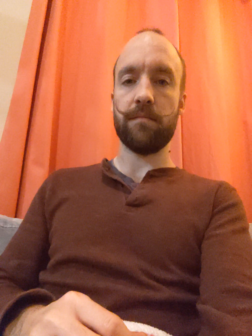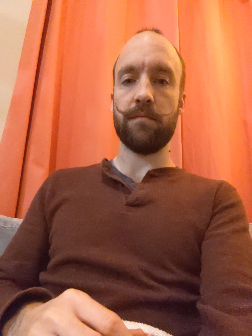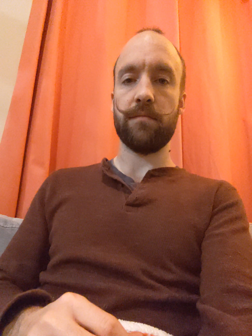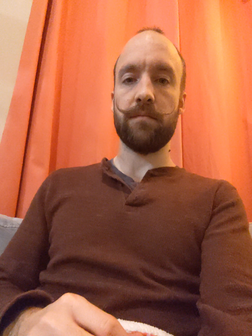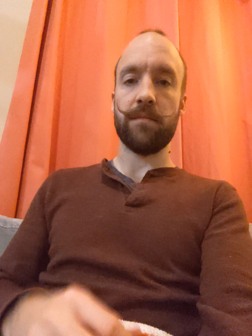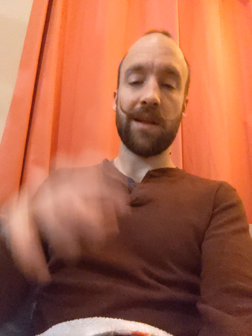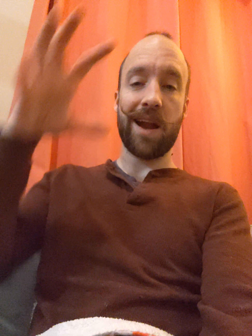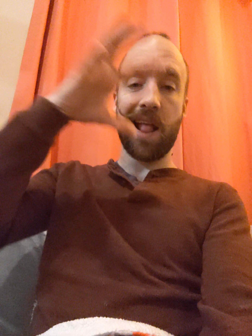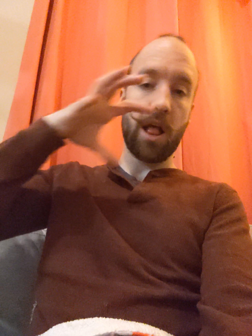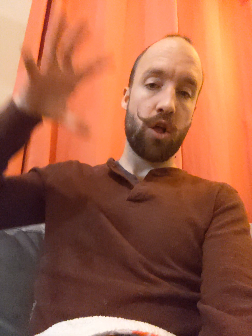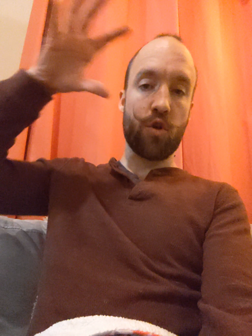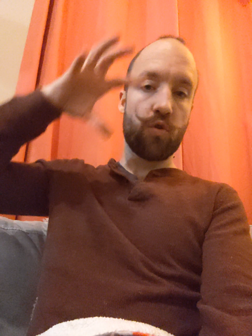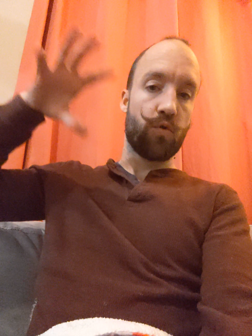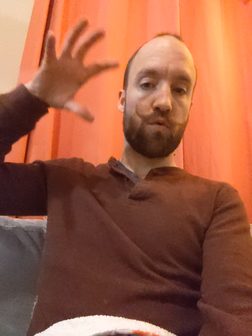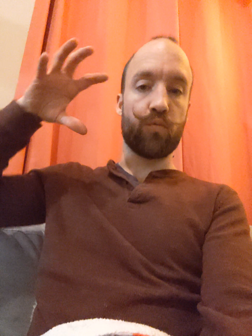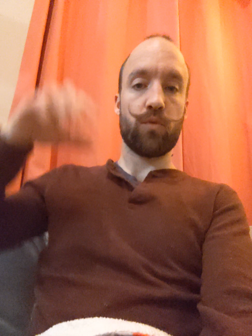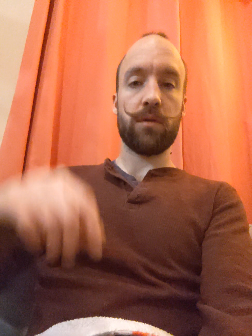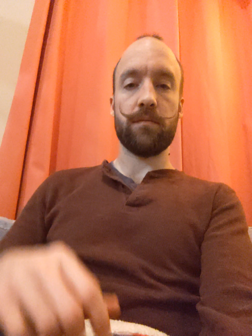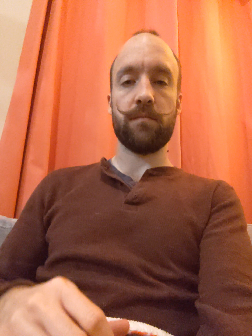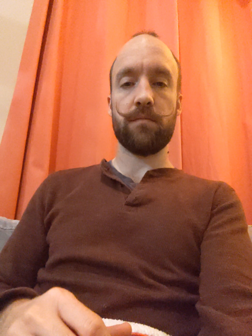cloud